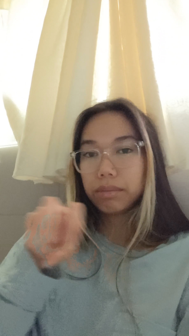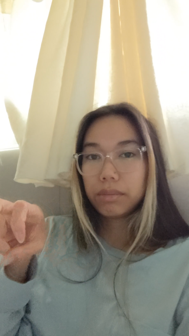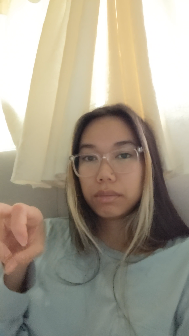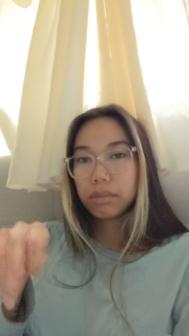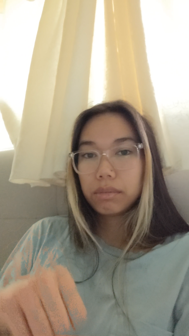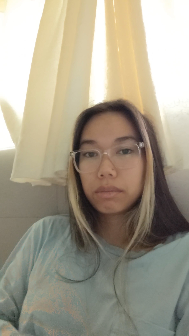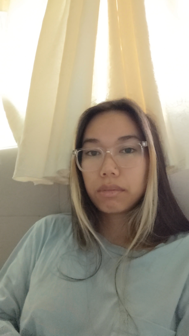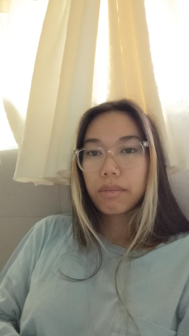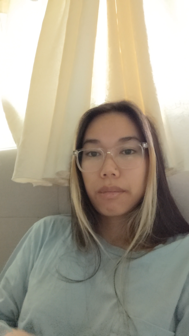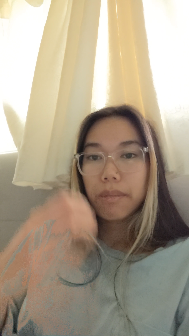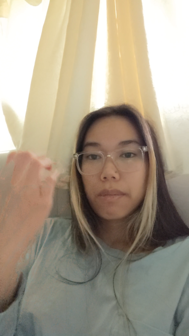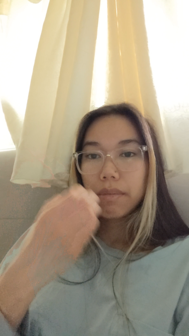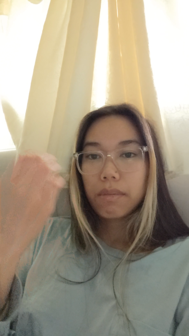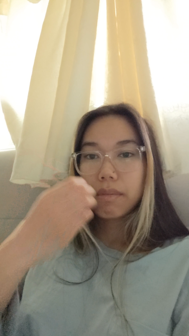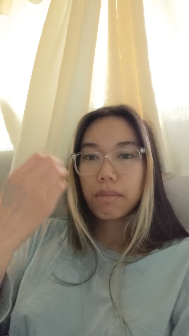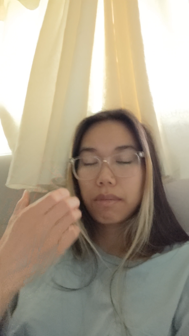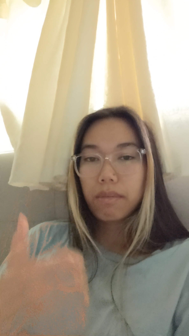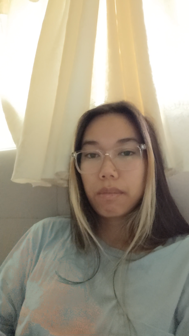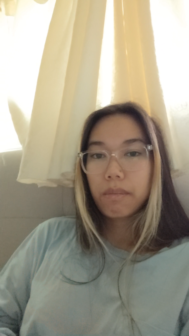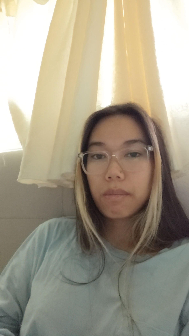shake